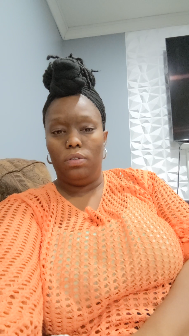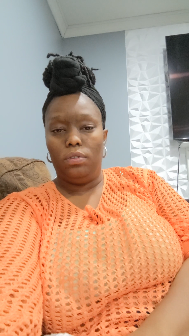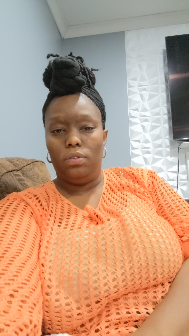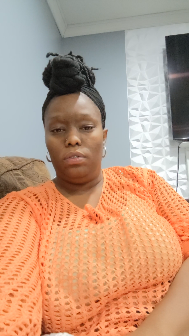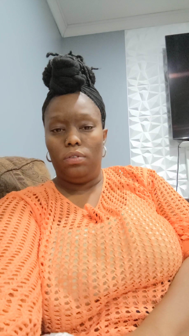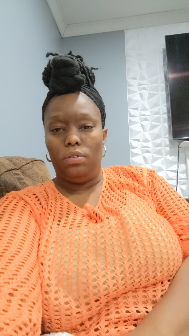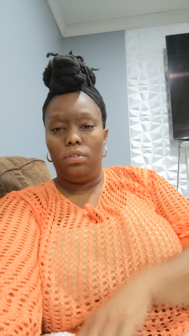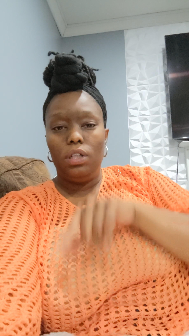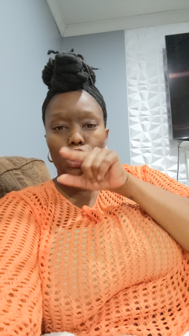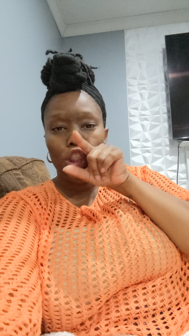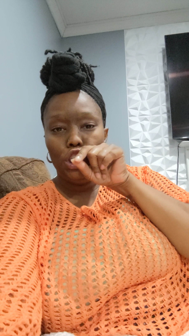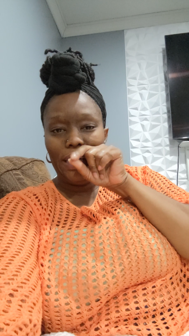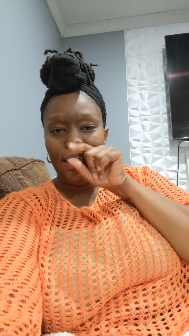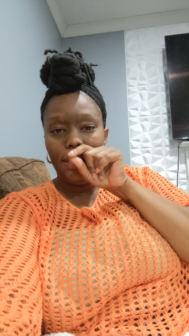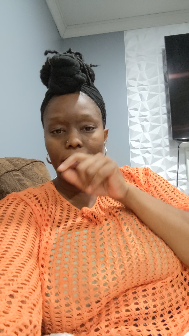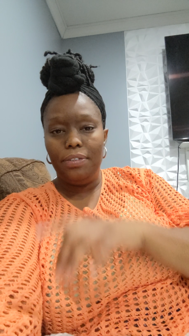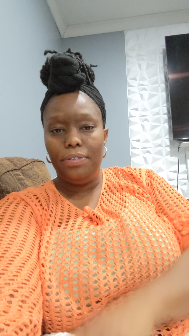chicken